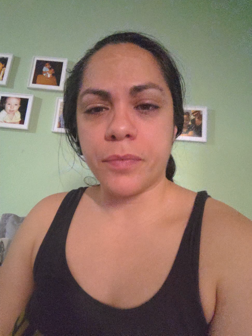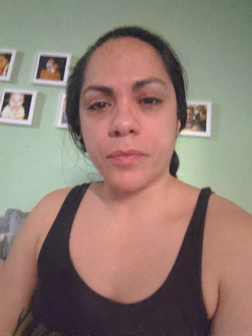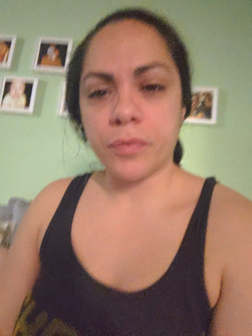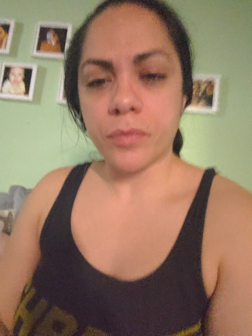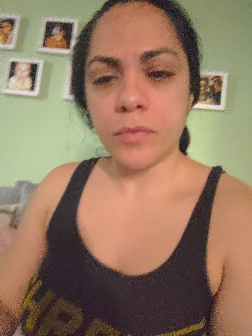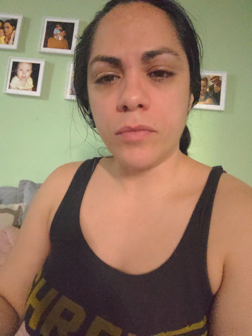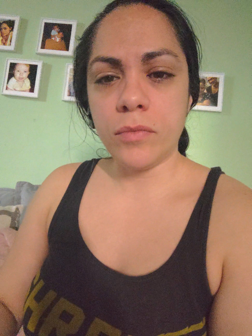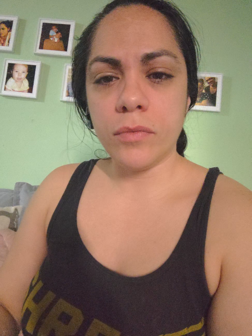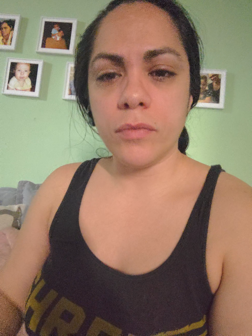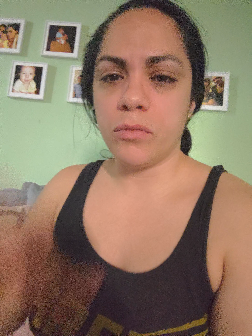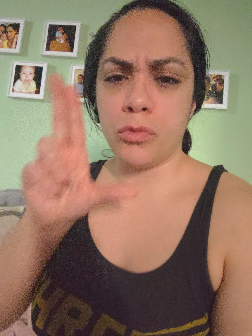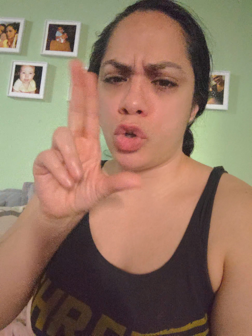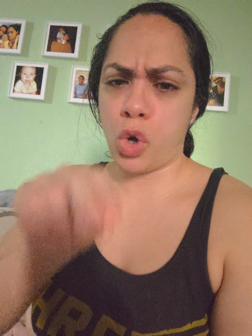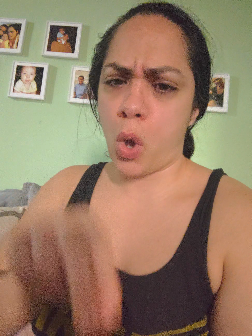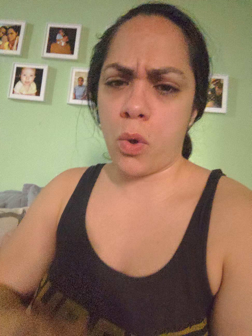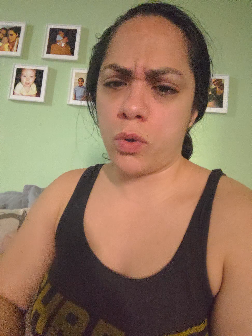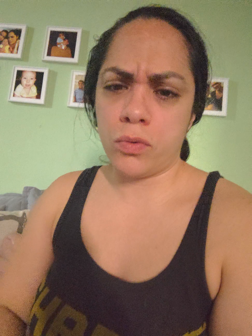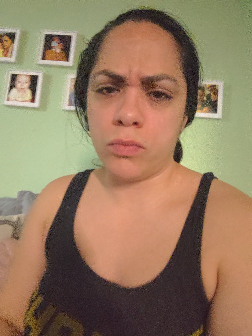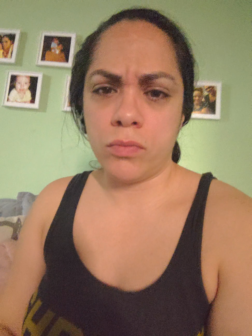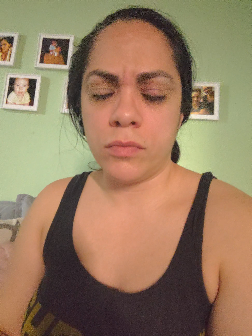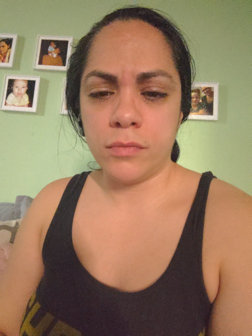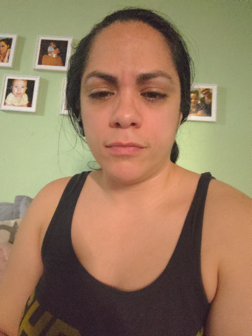no